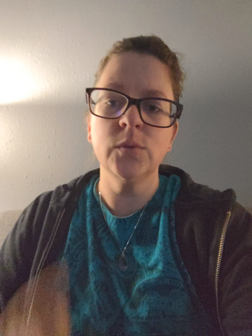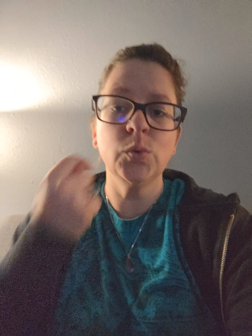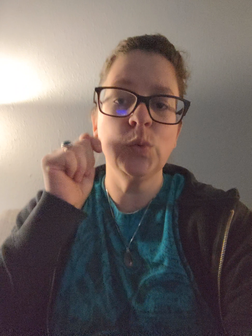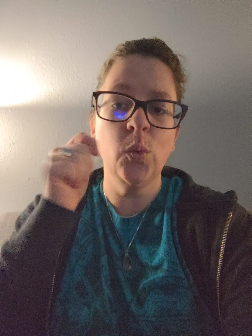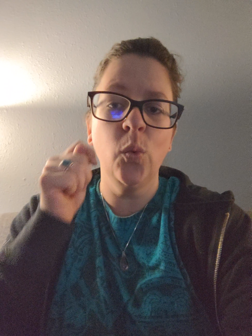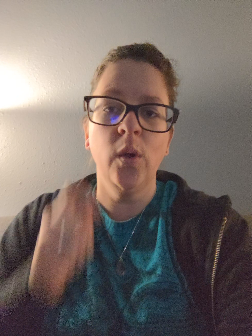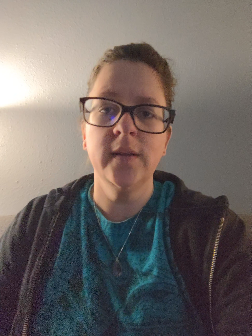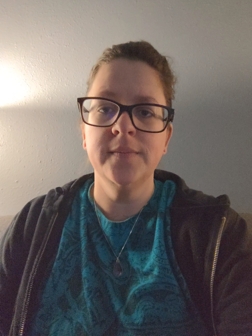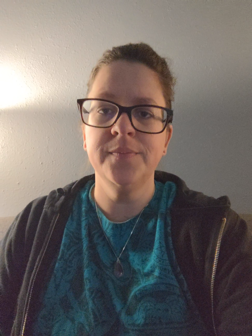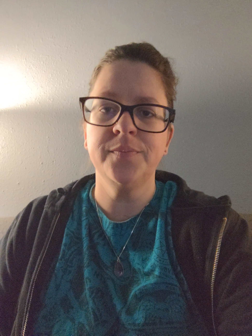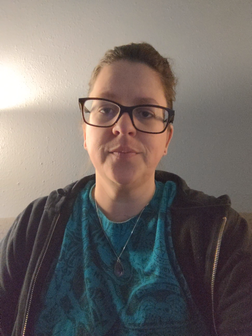toy